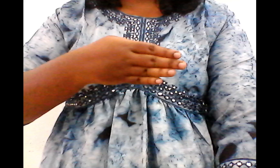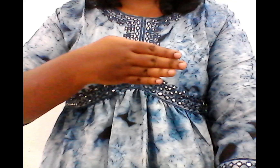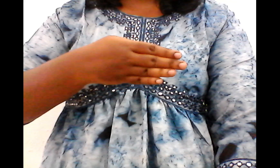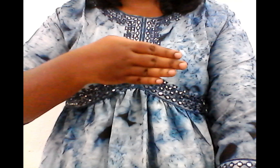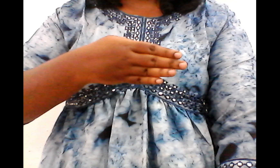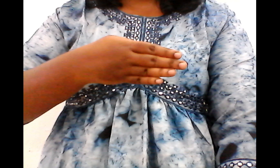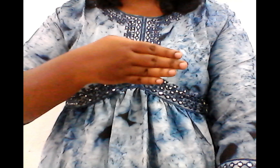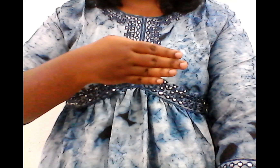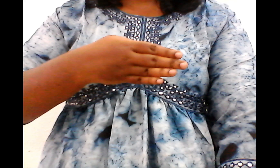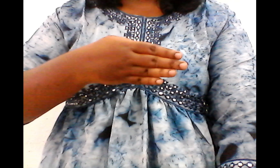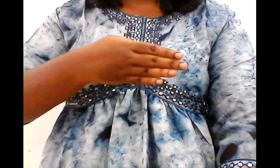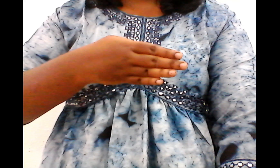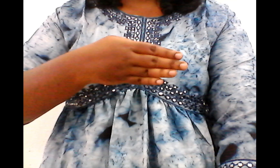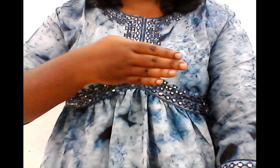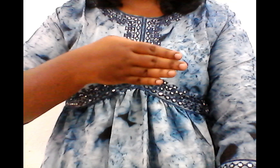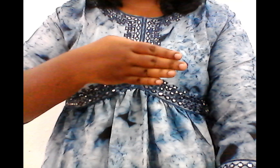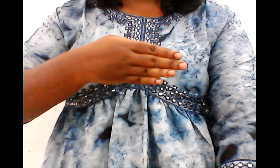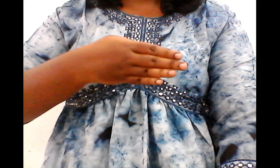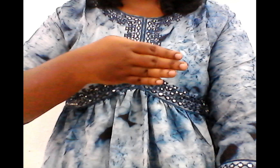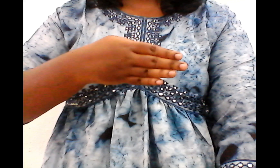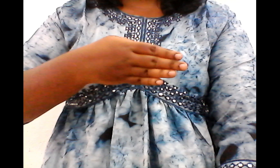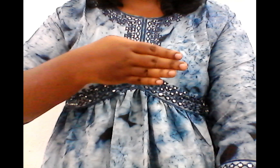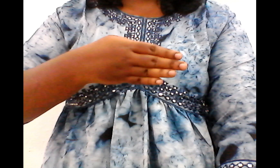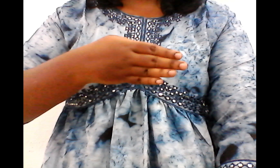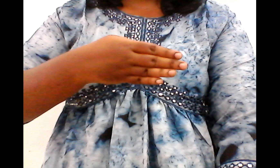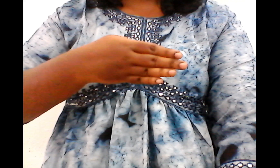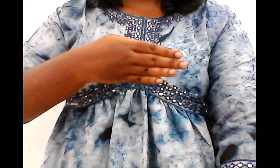അ